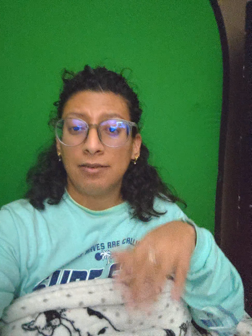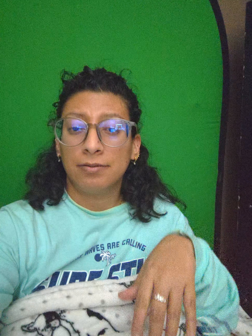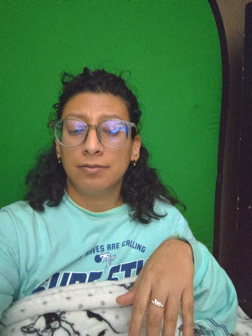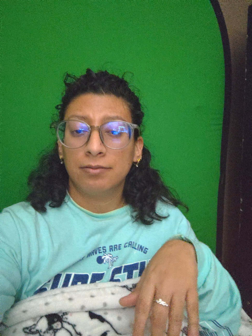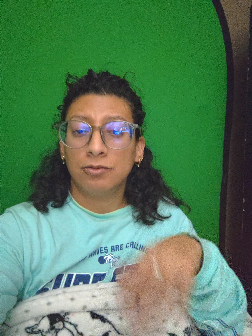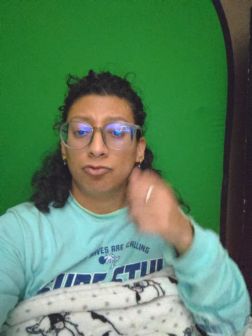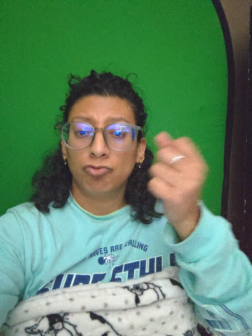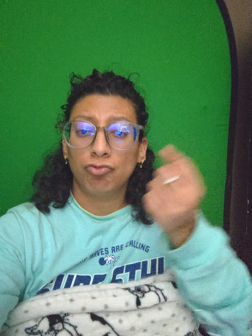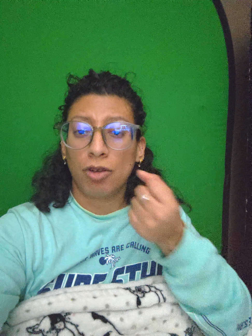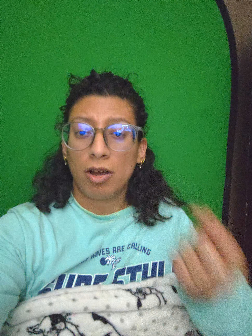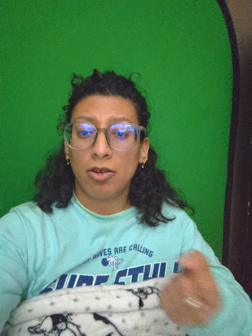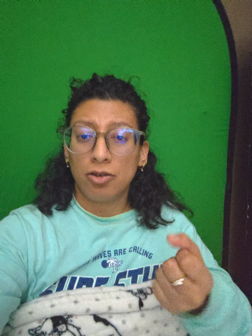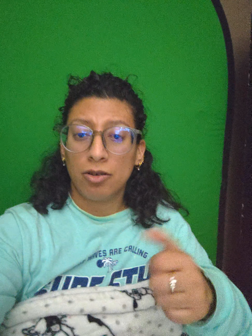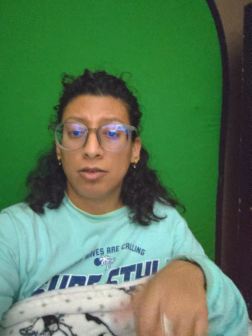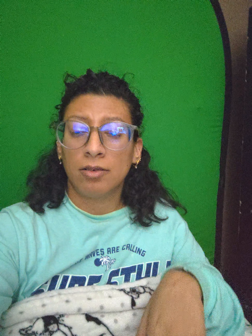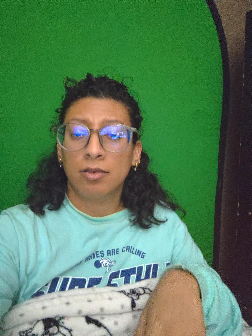drawer